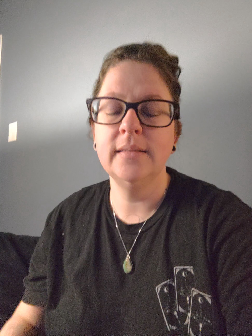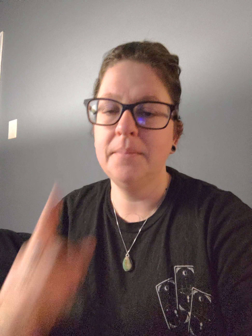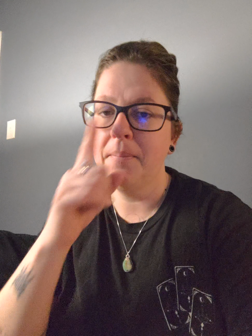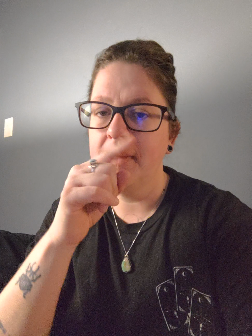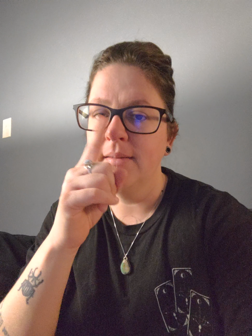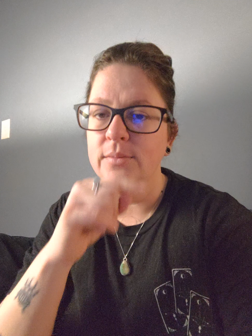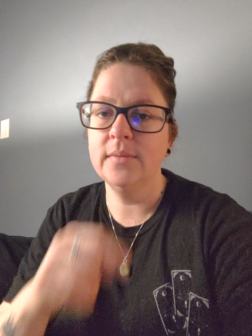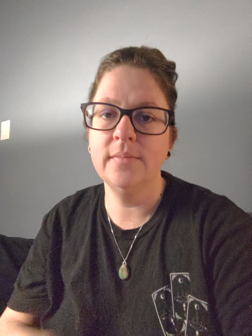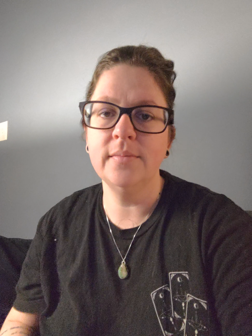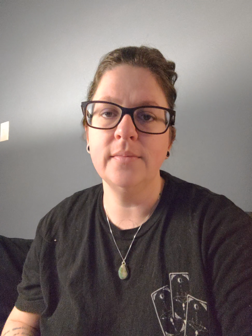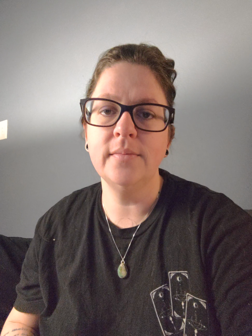mouse